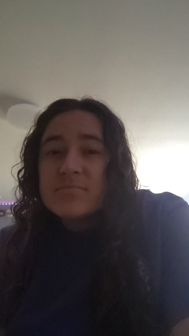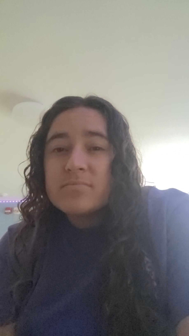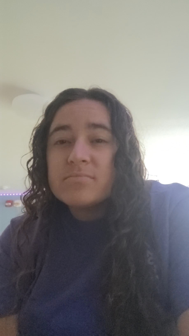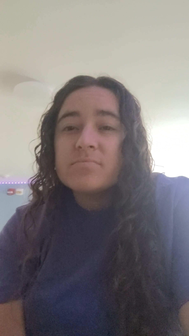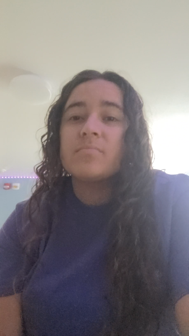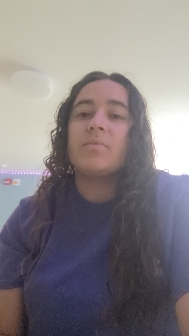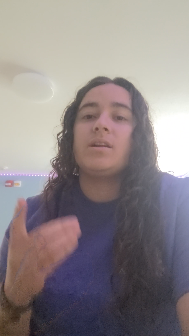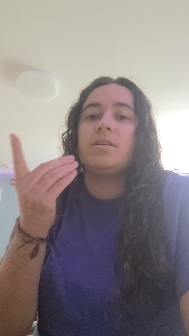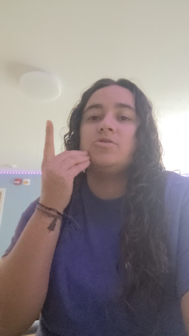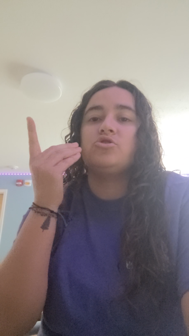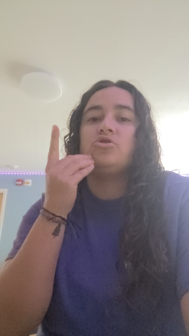dinner